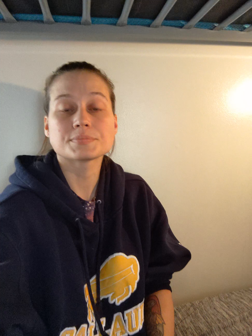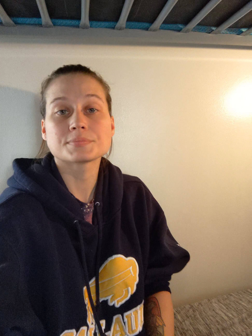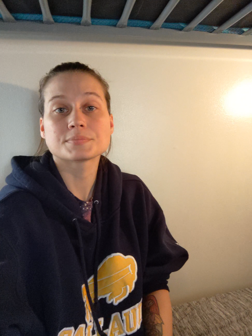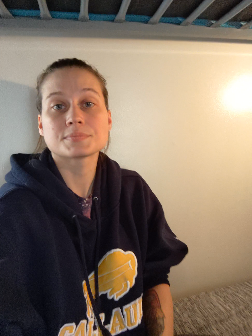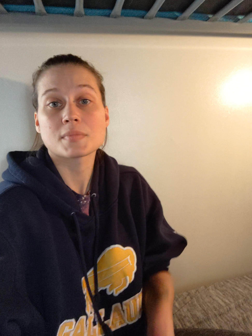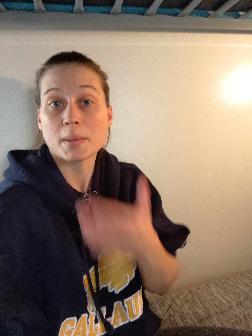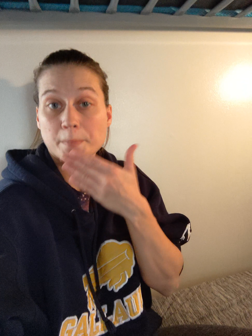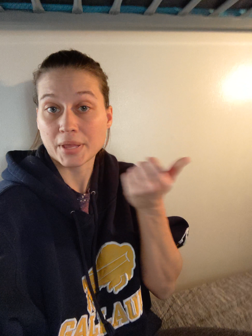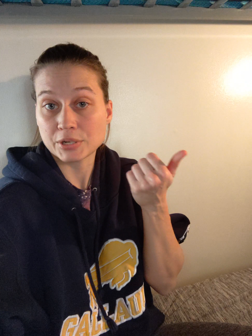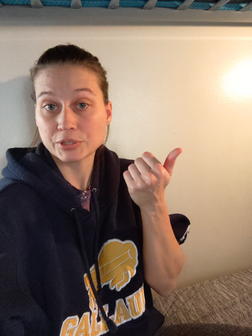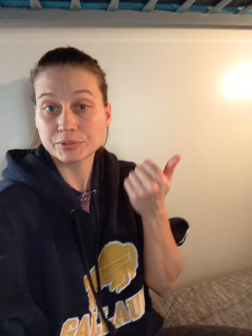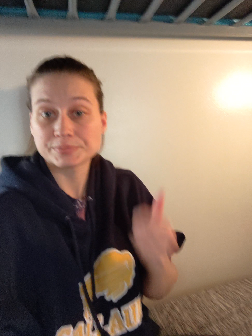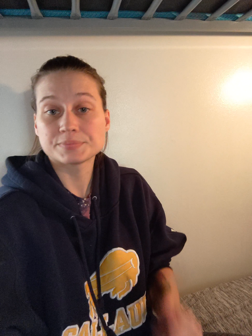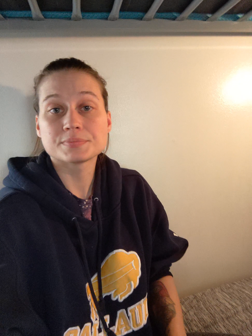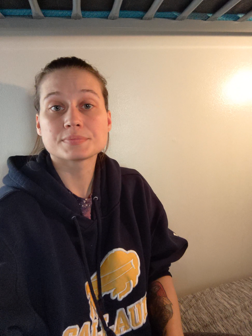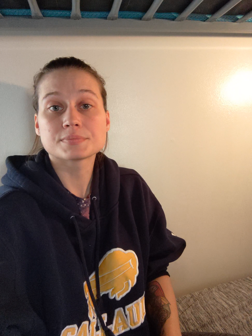better